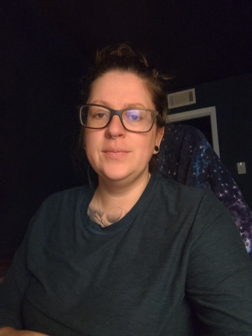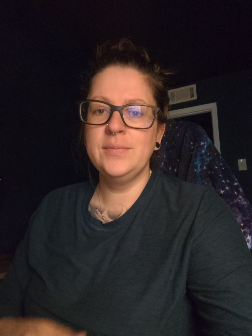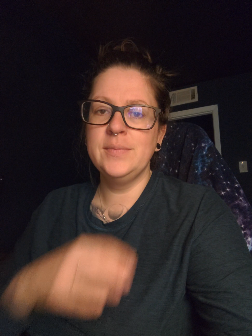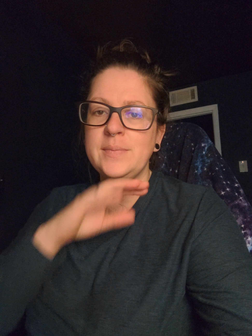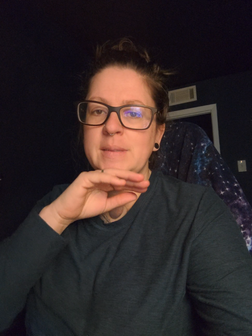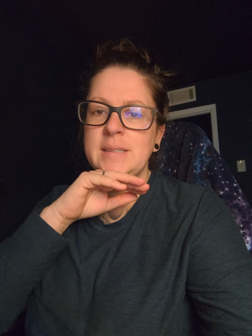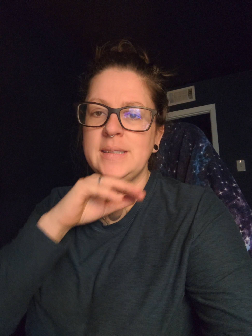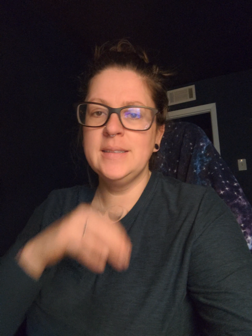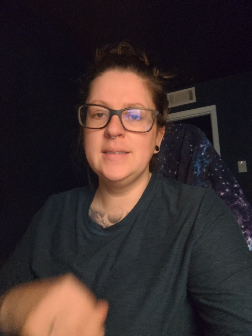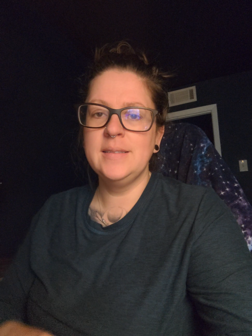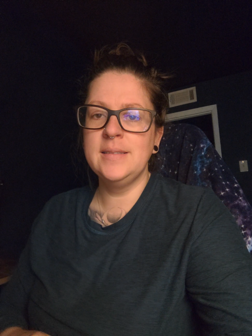pig